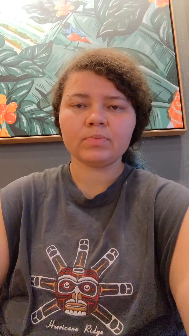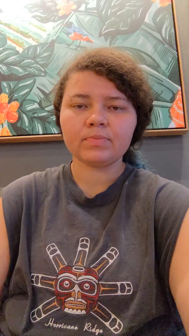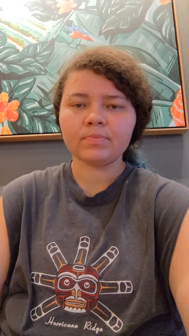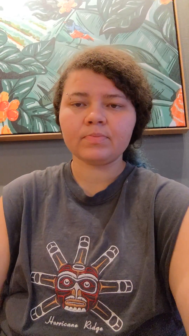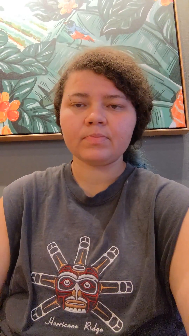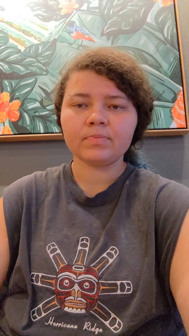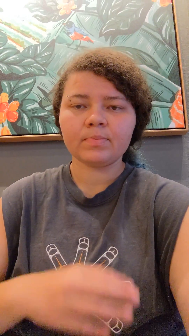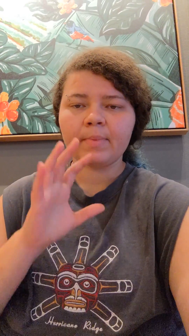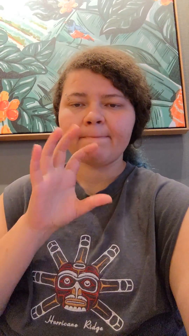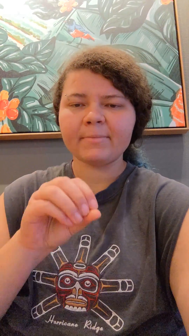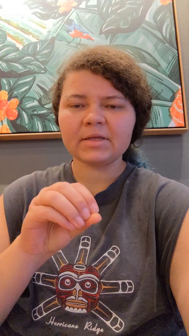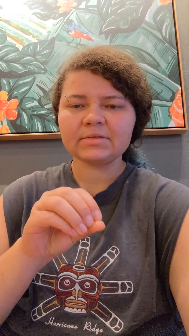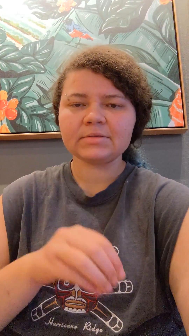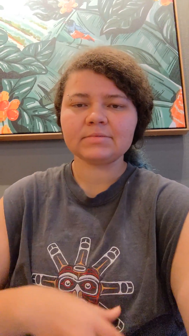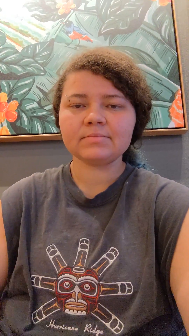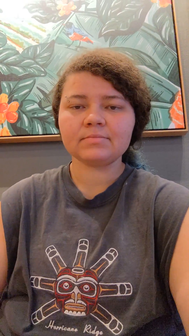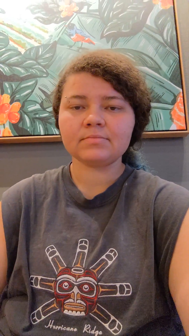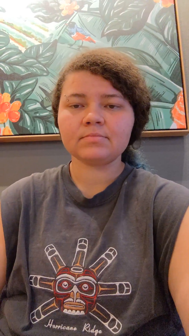bite